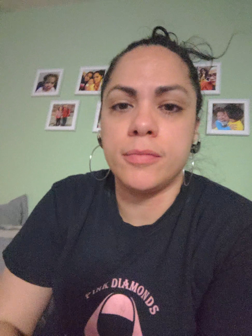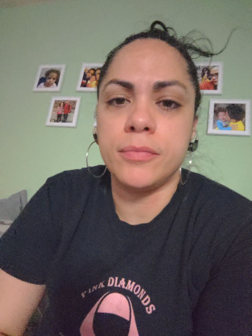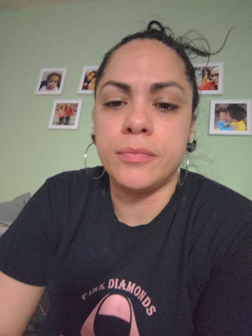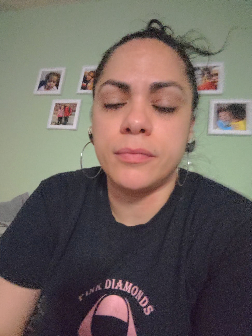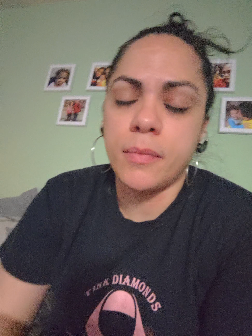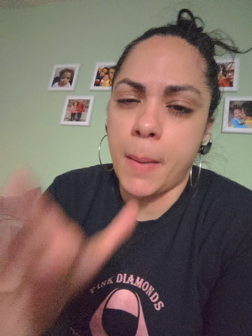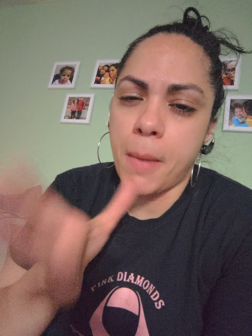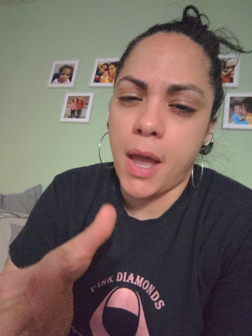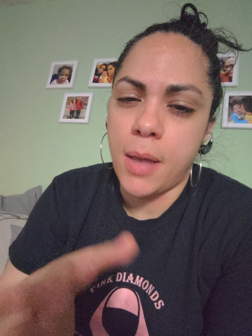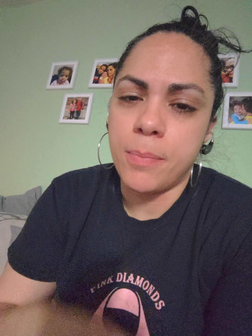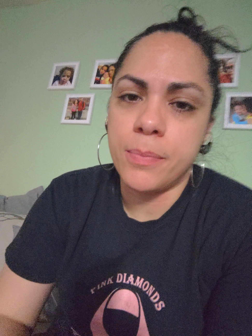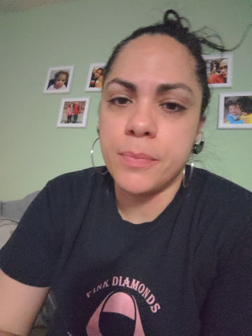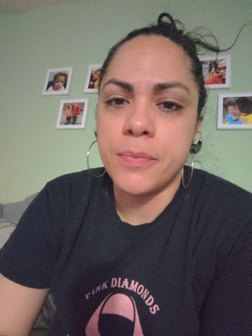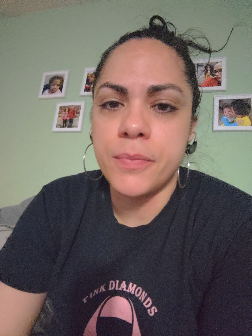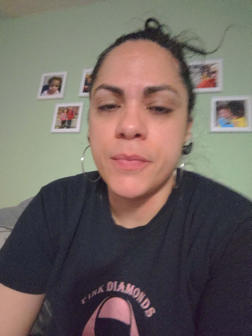mom